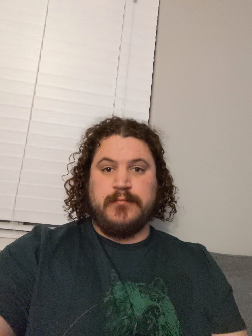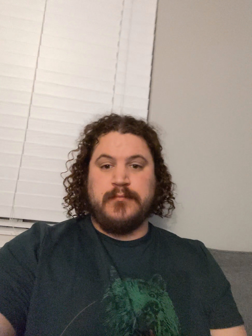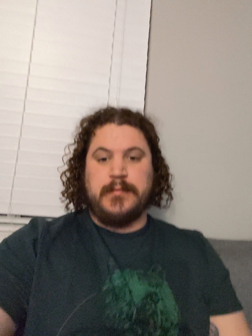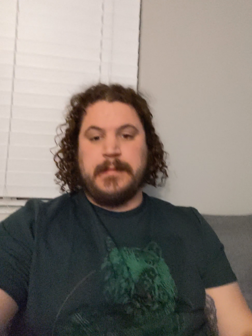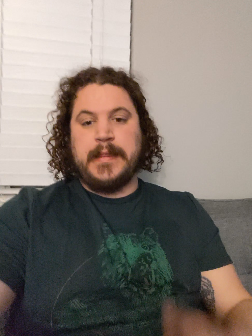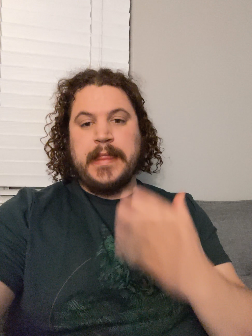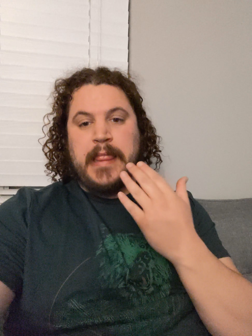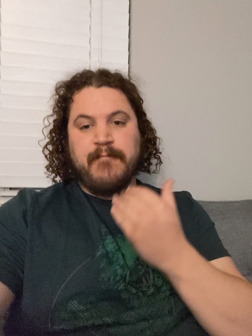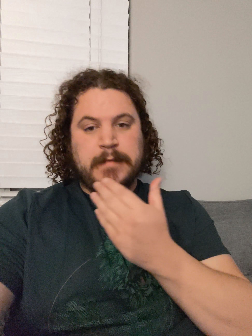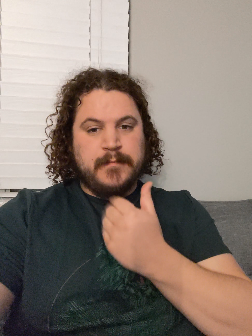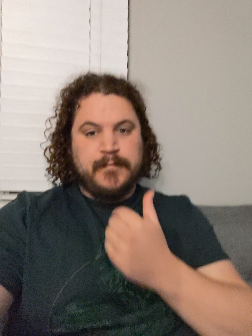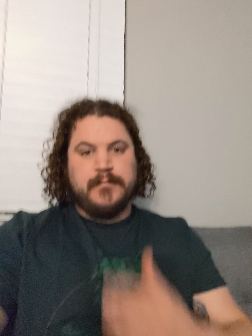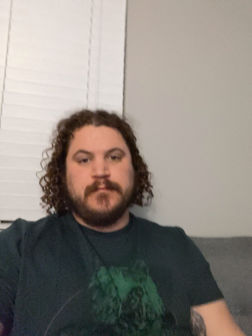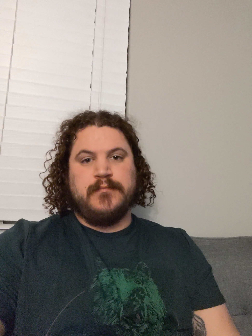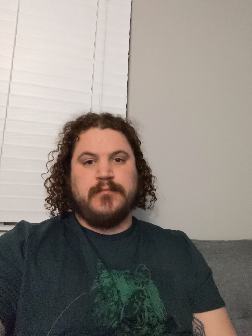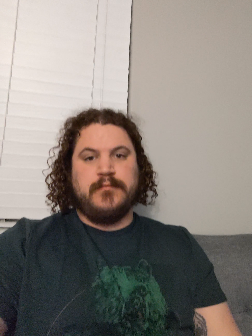napkin